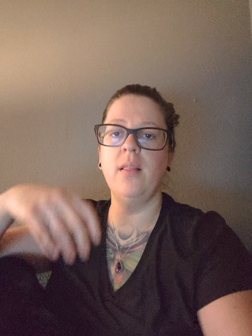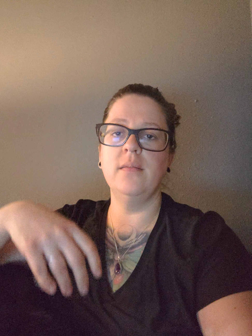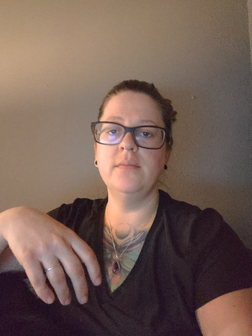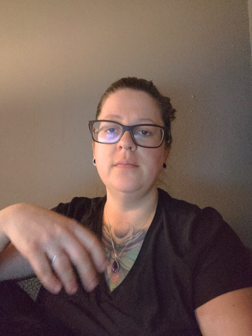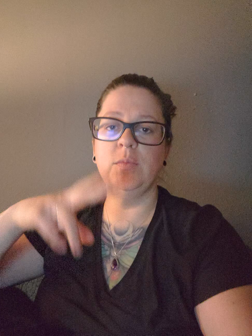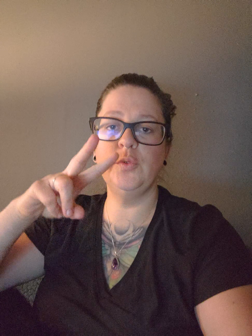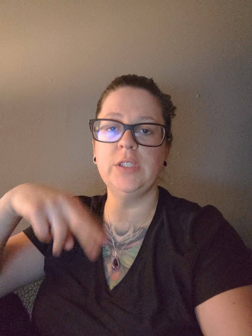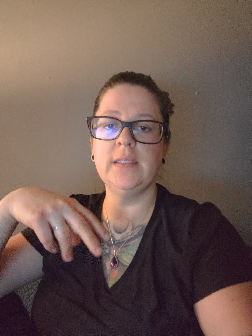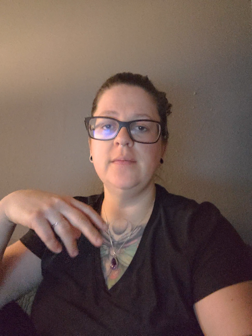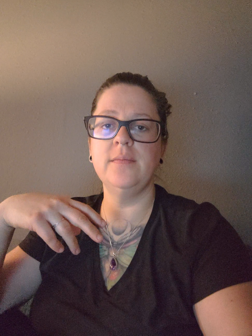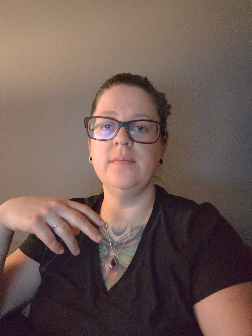read